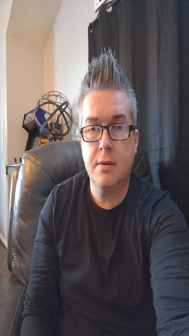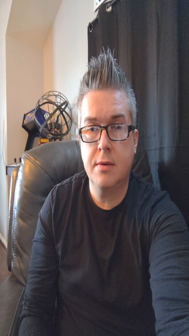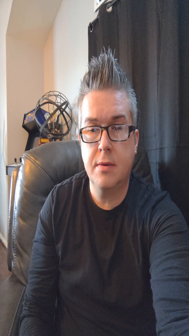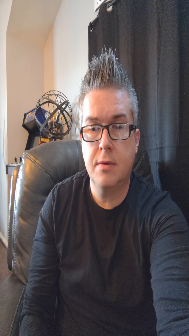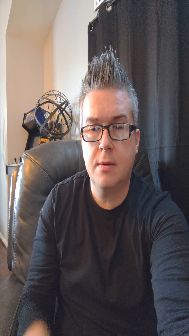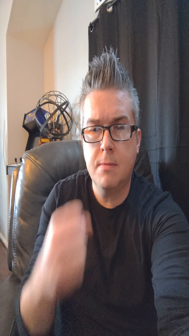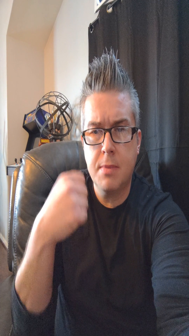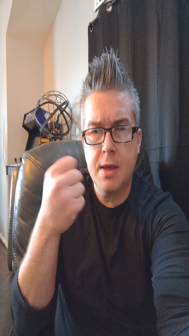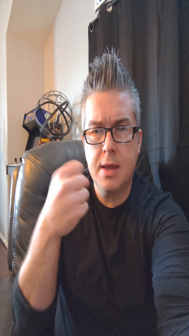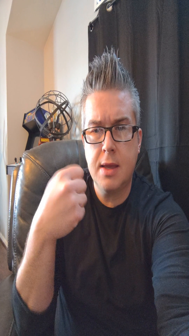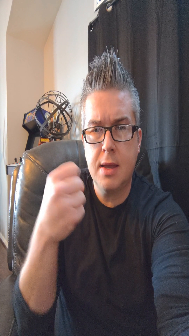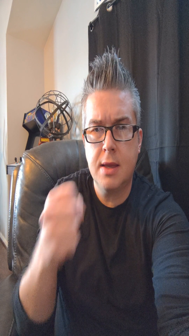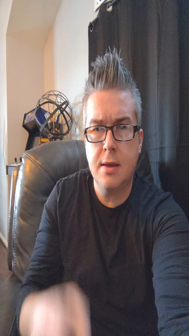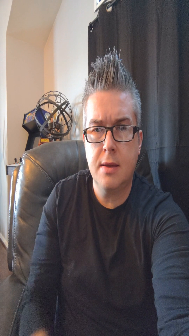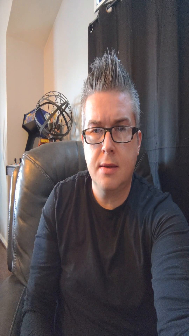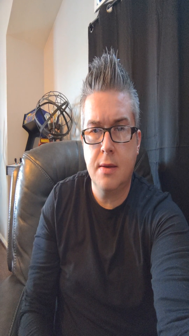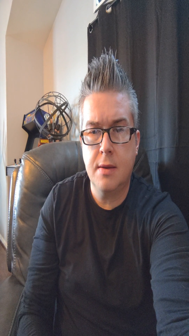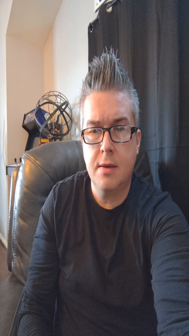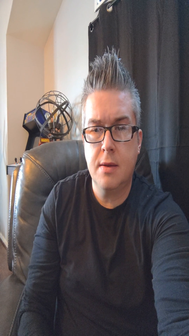make